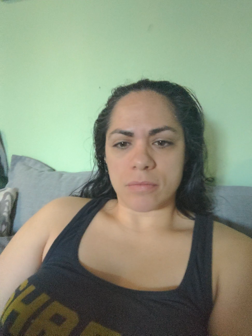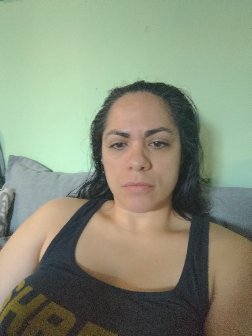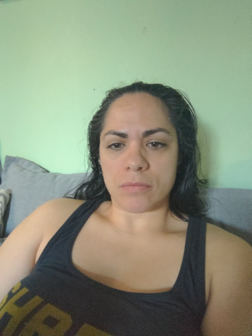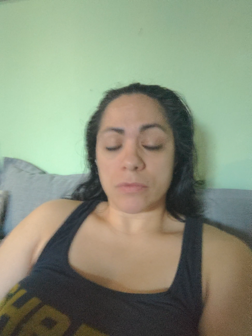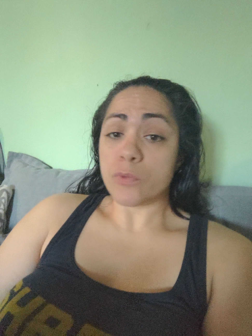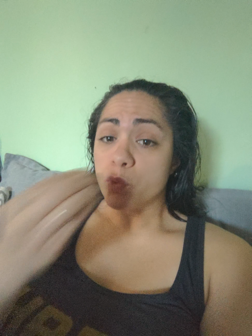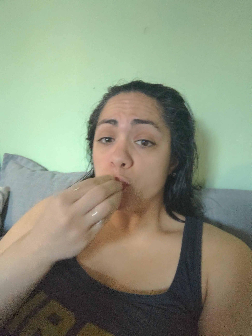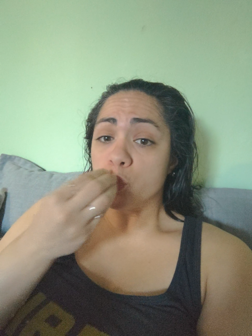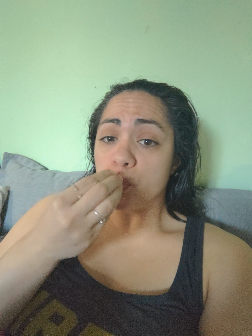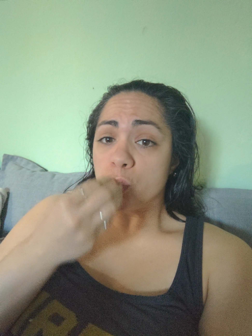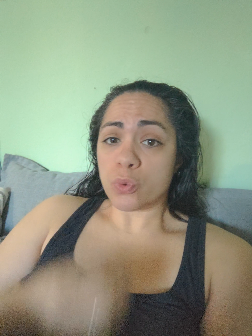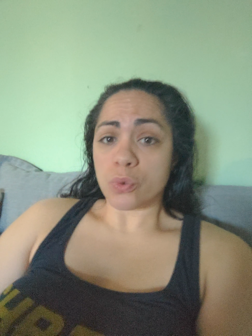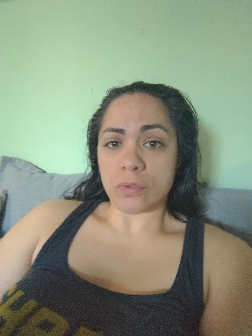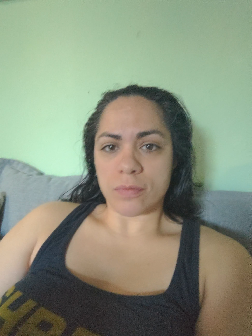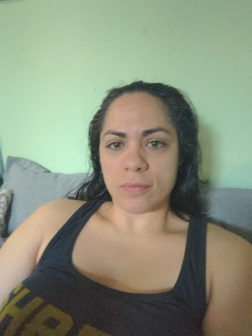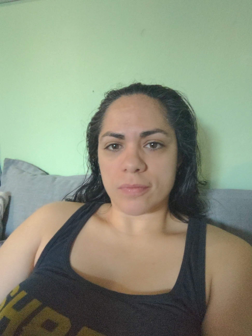food